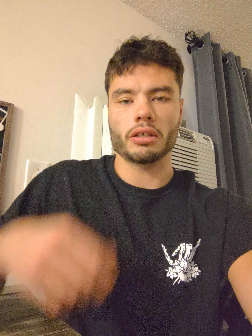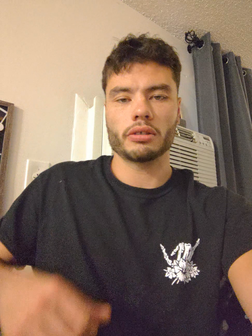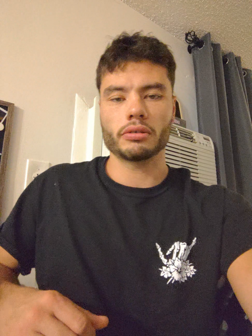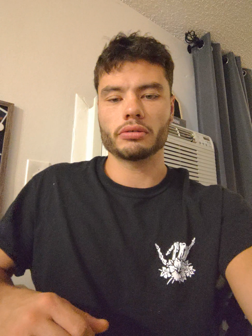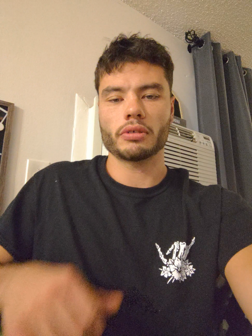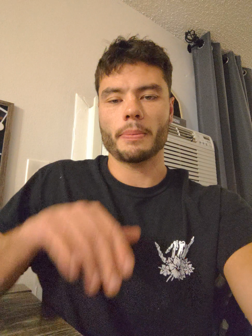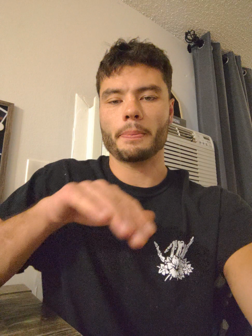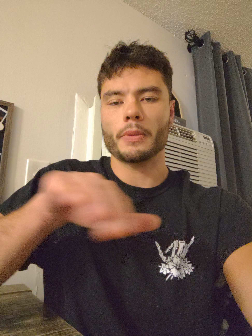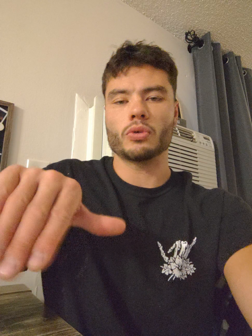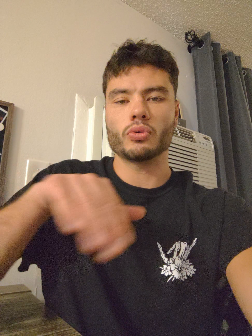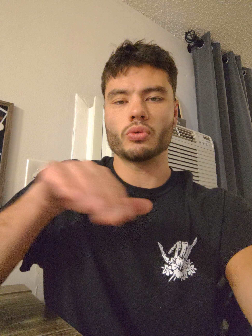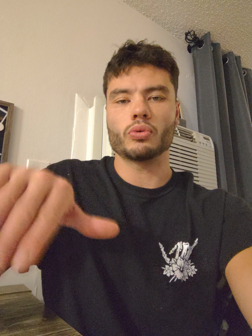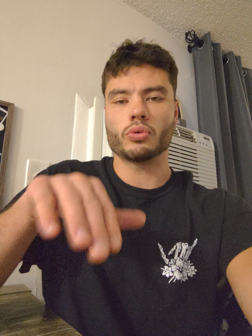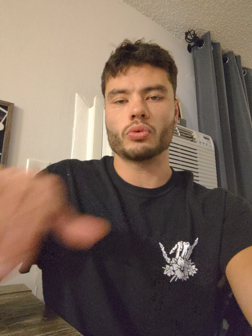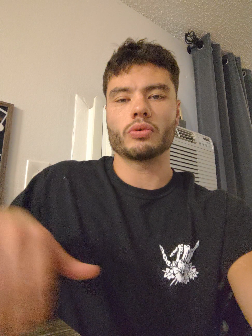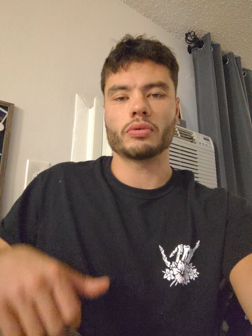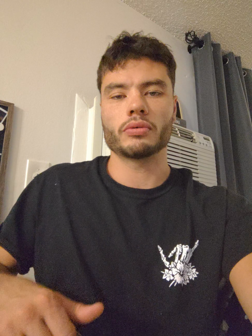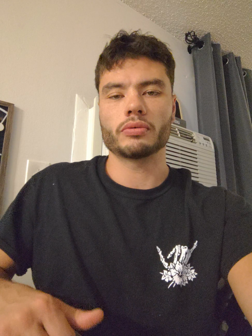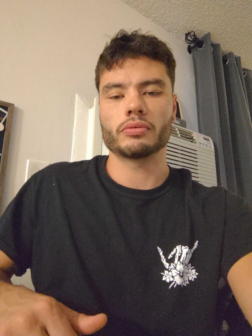pool